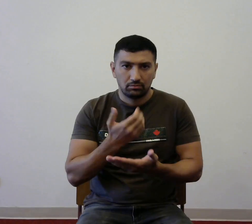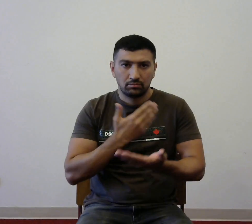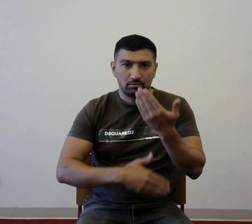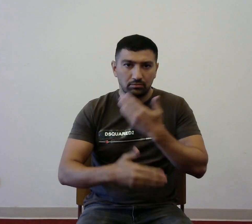əlil